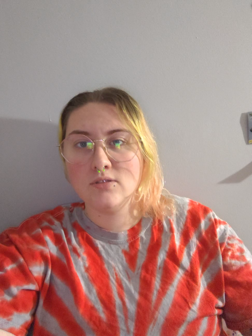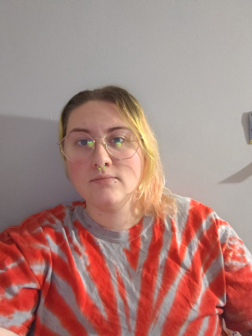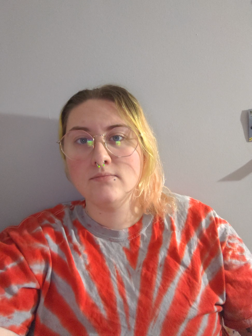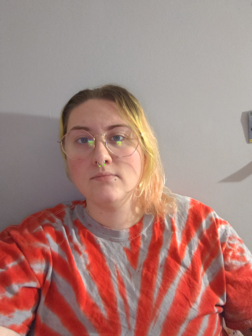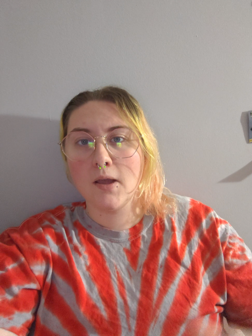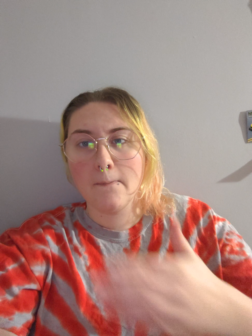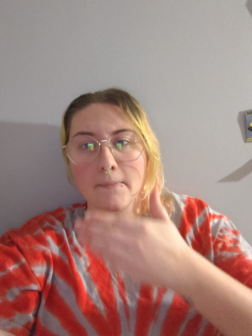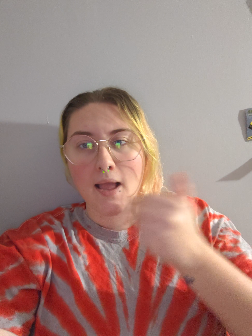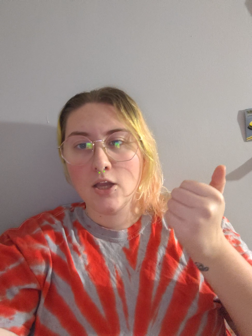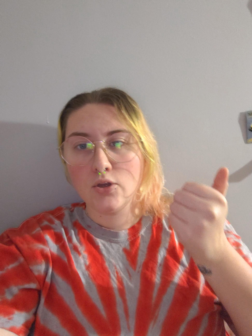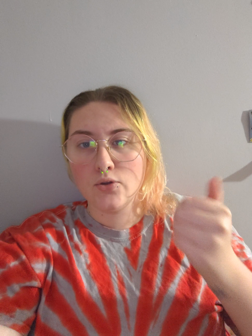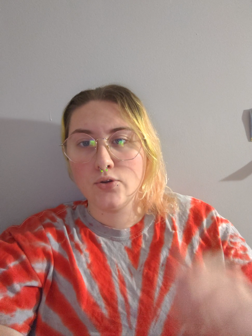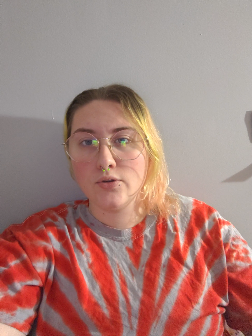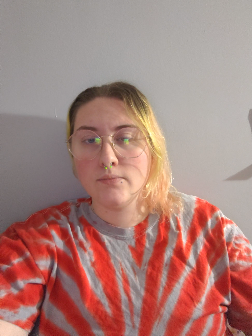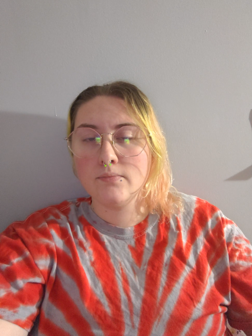better